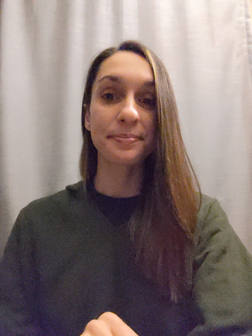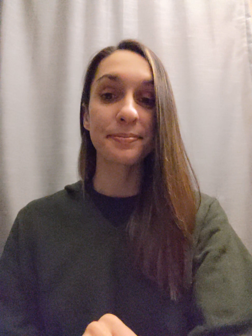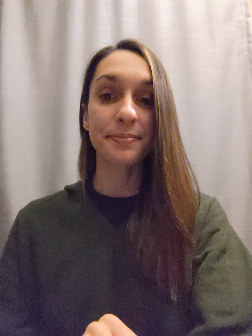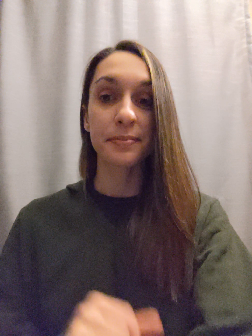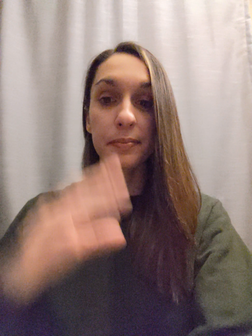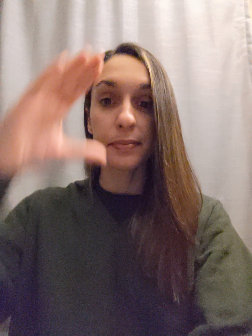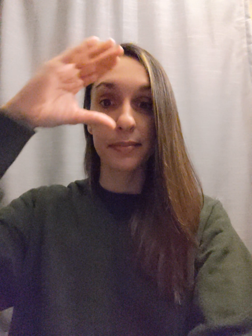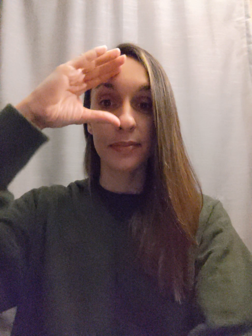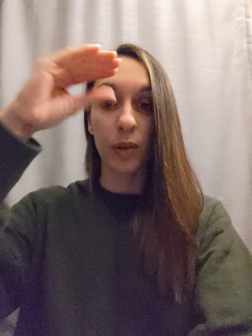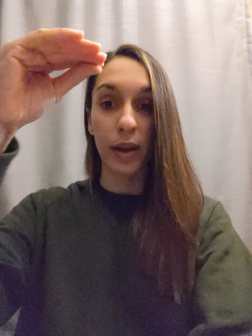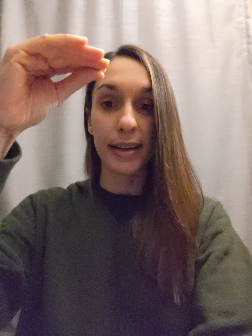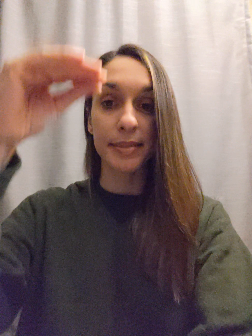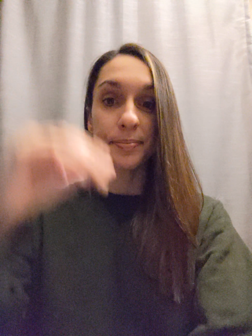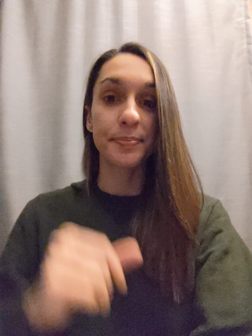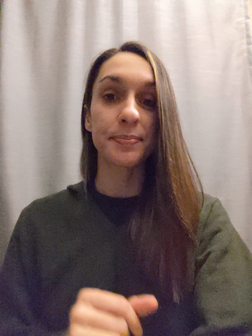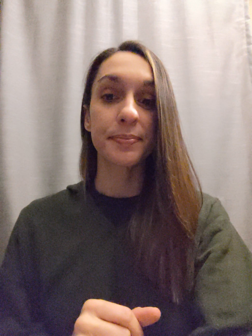boy